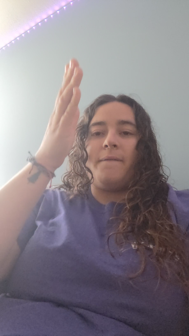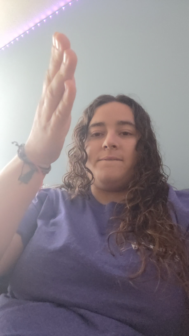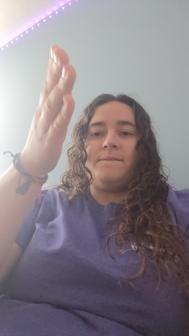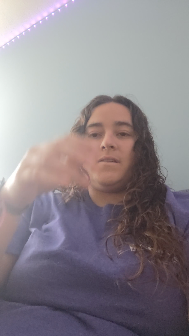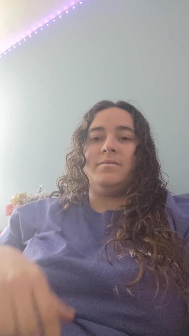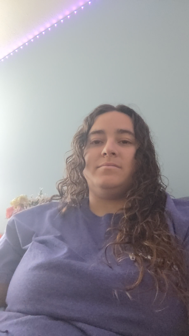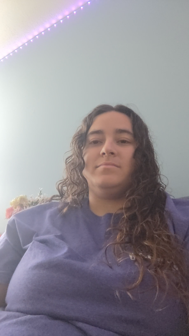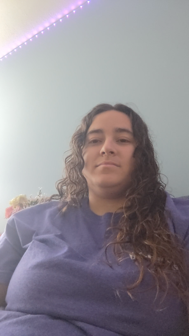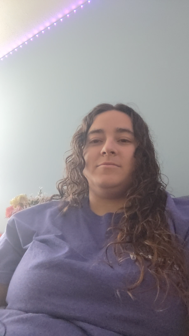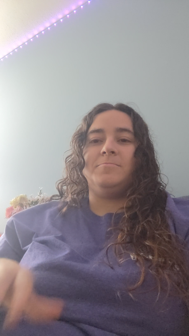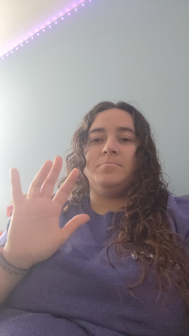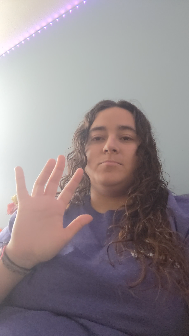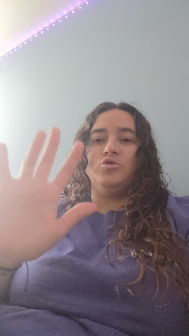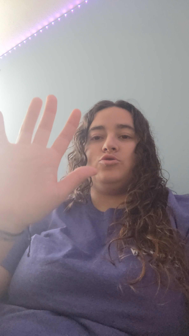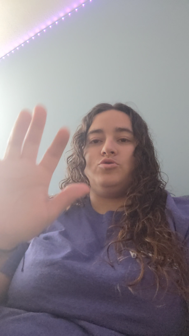push